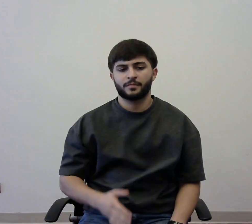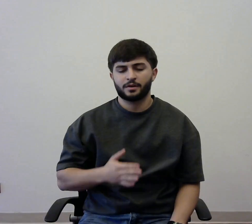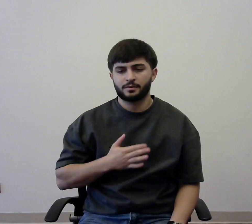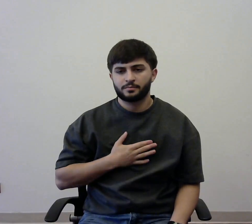mən